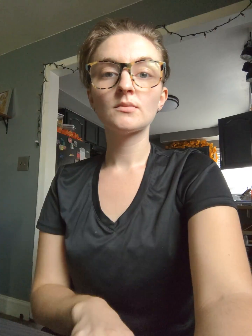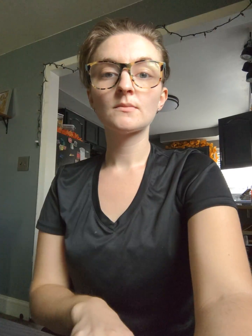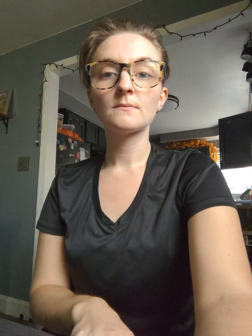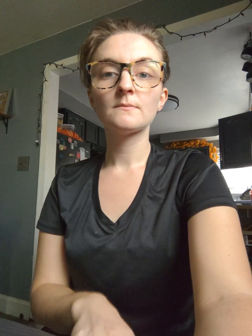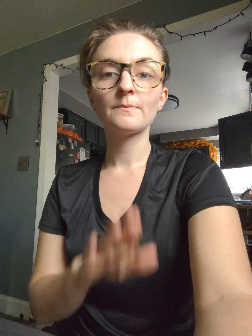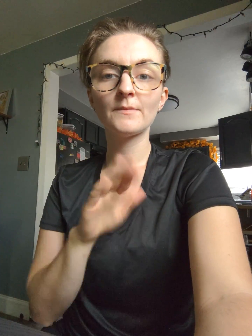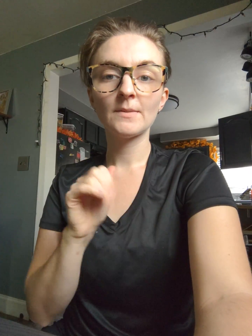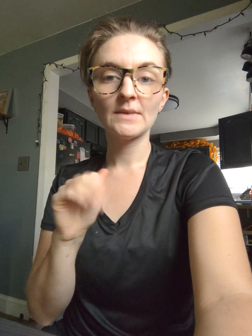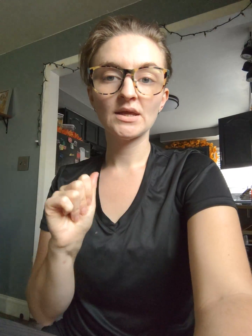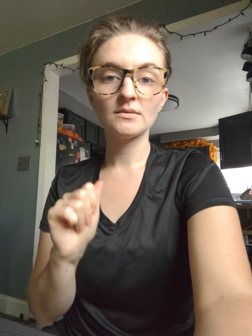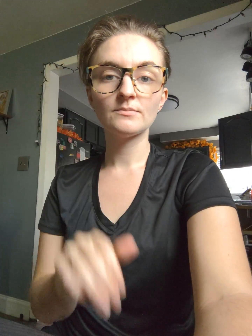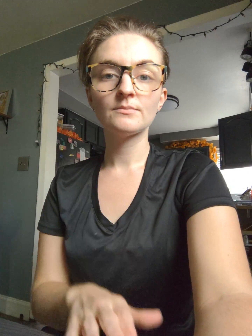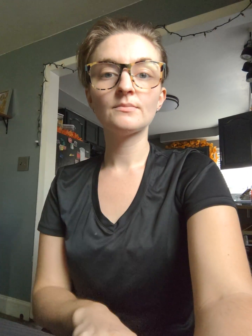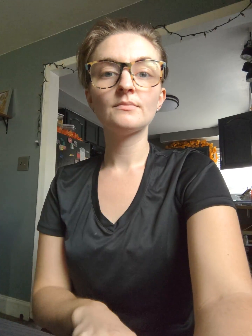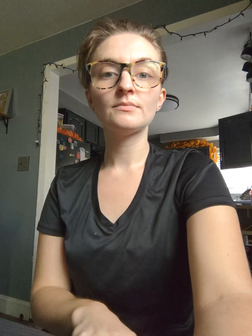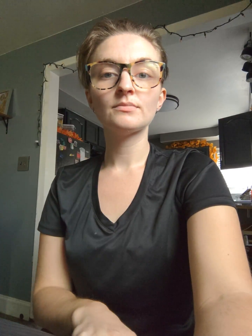baa baa